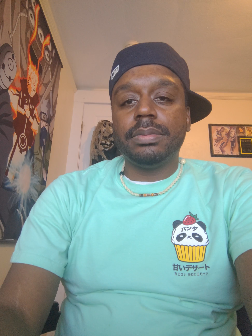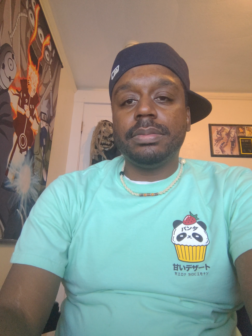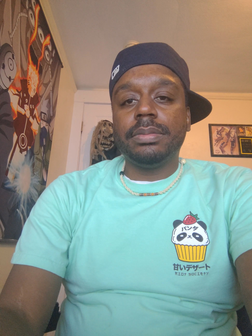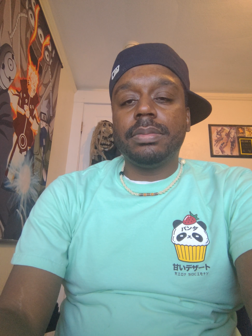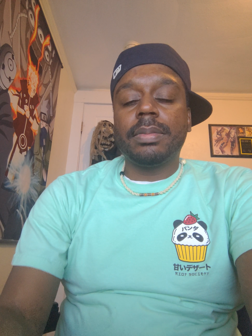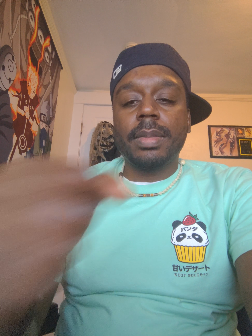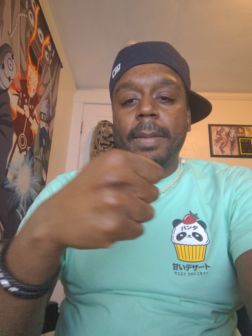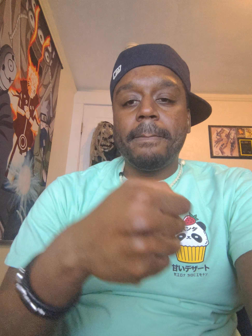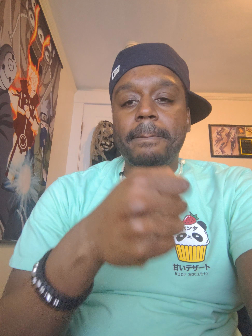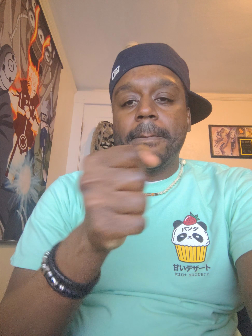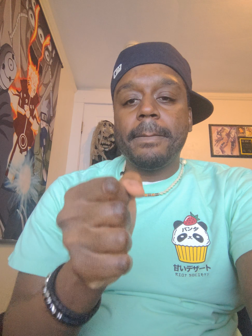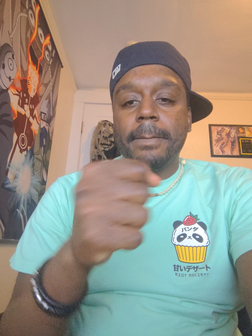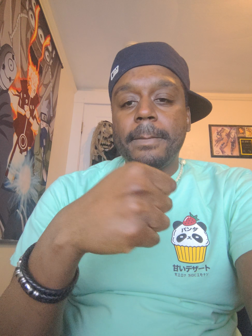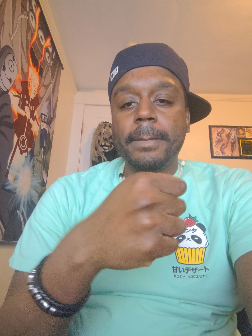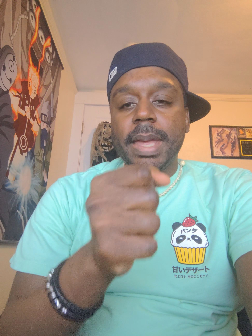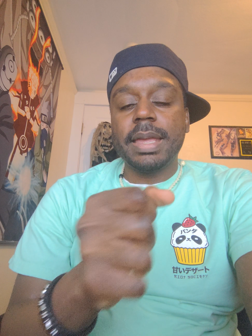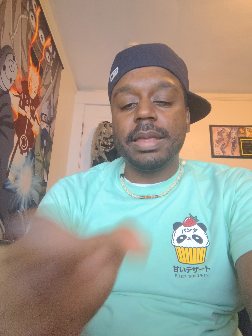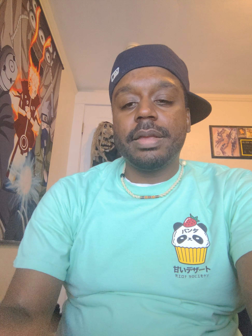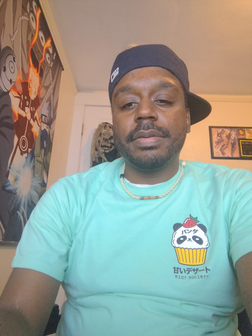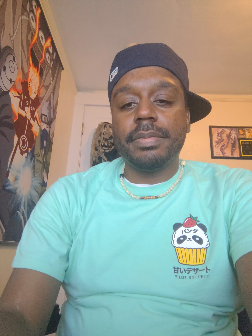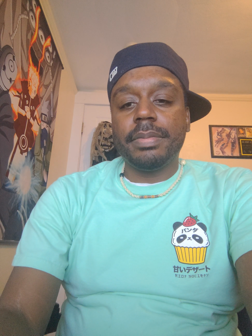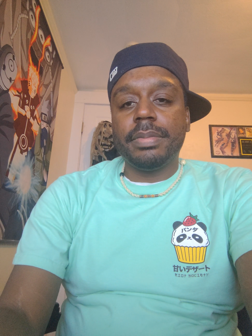make